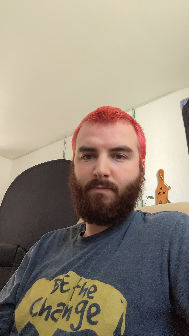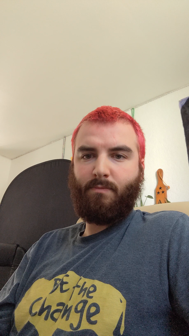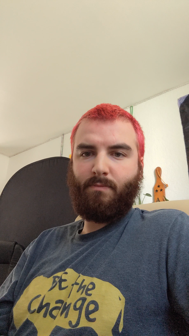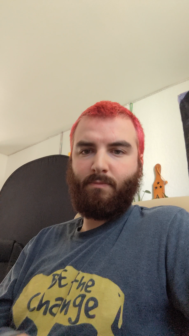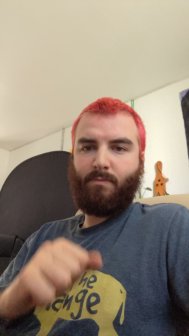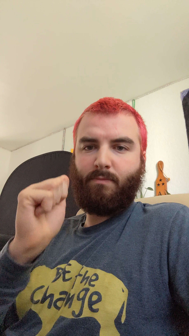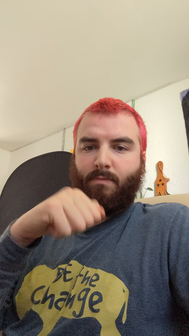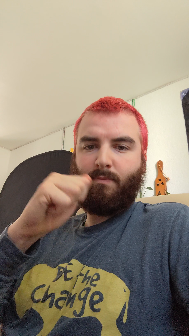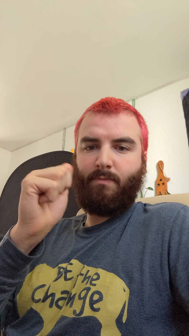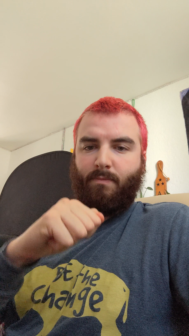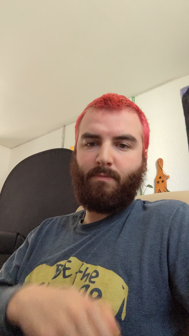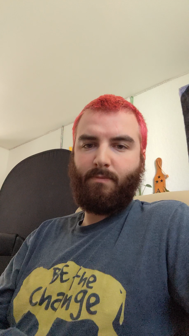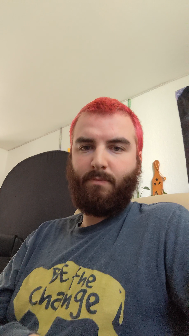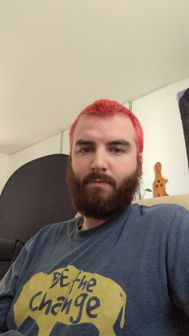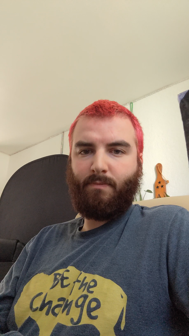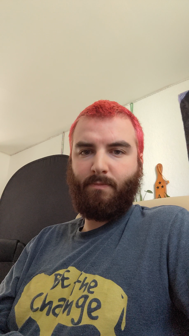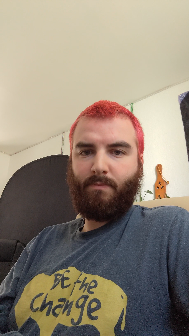rock